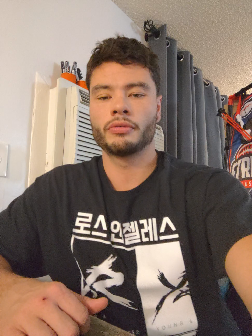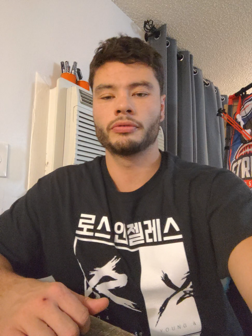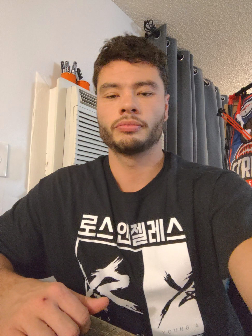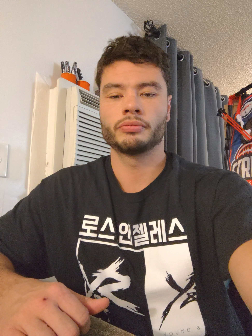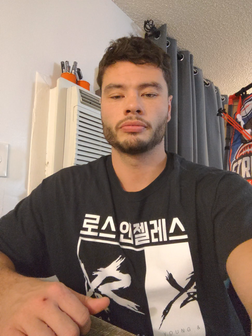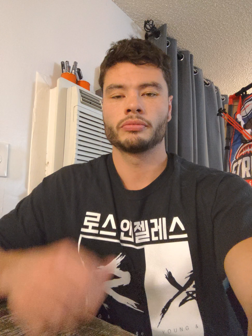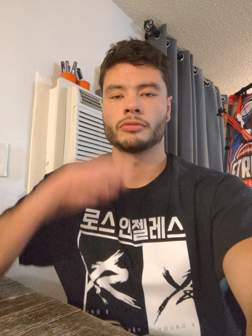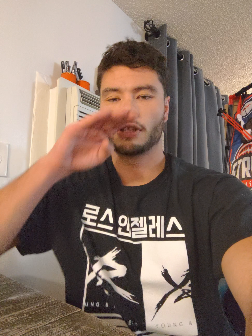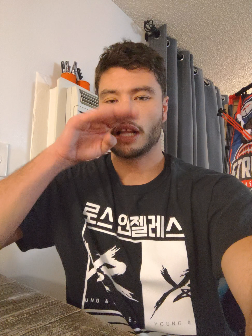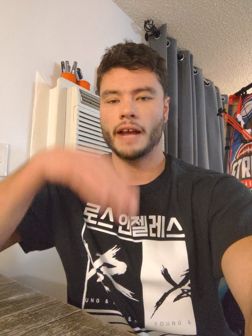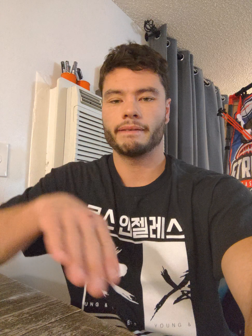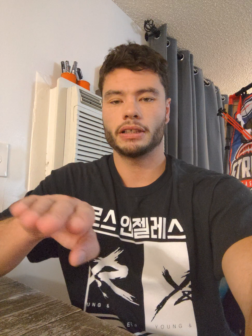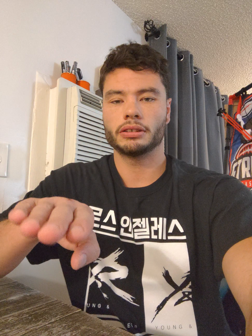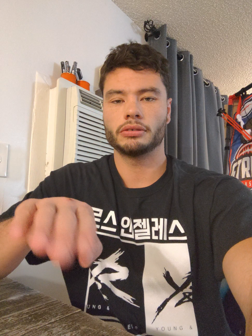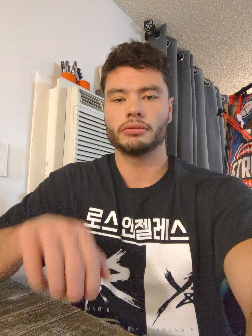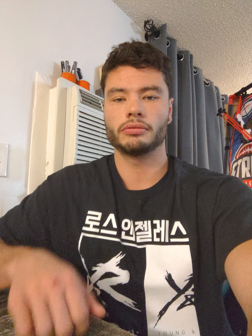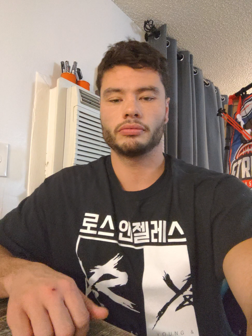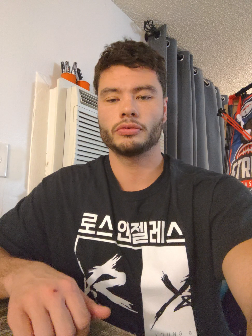elephant